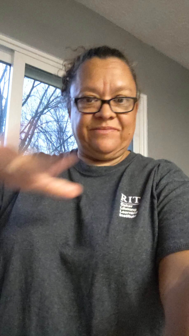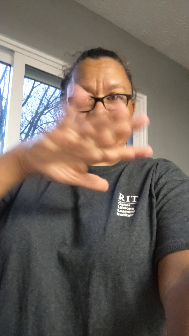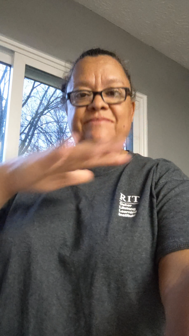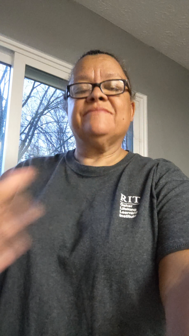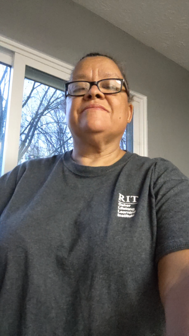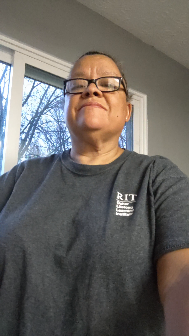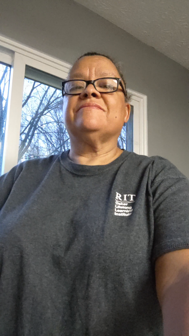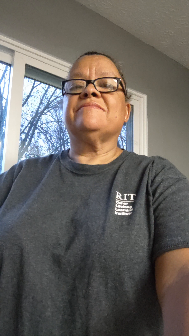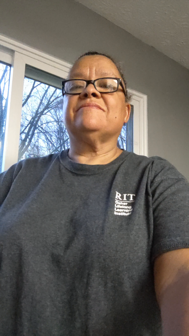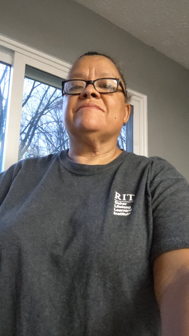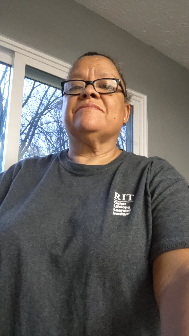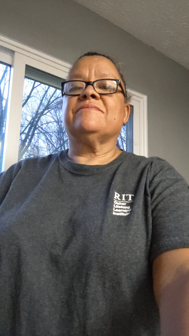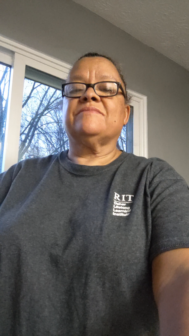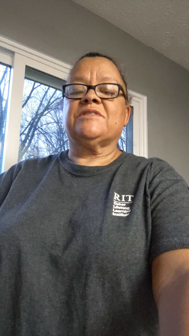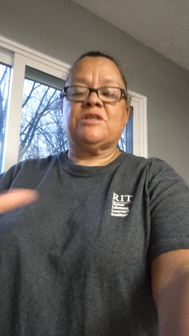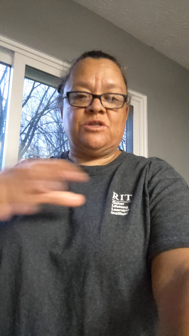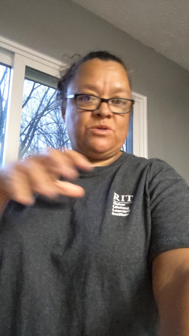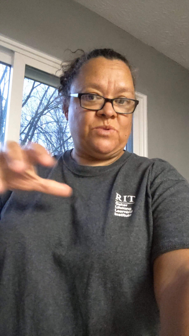does